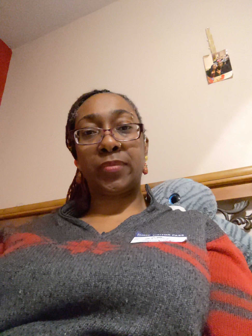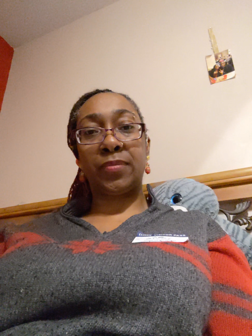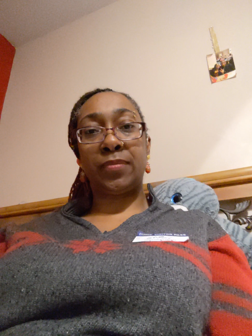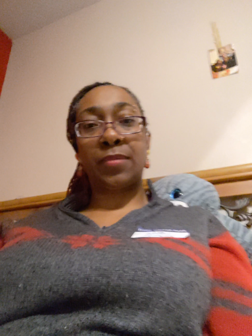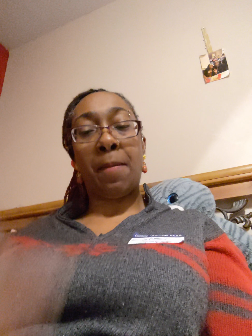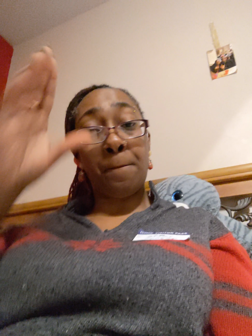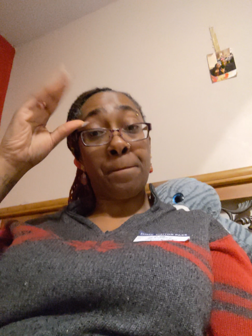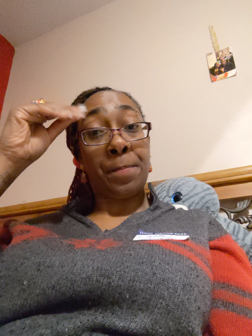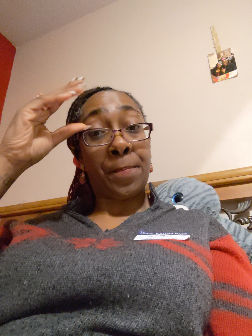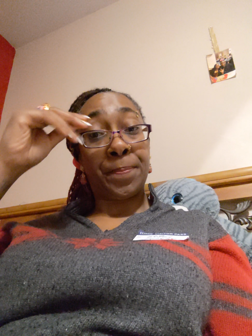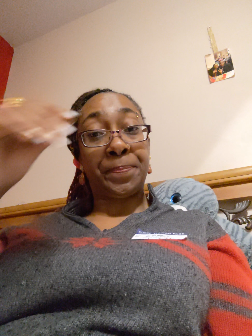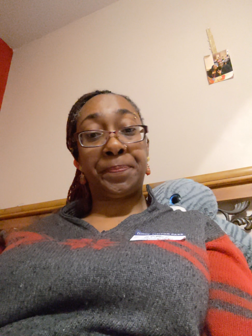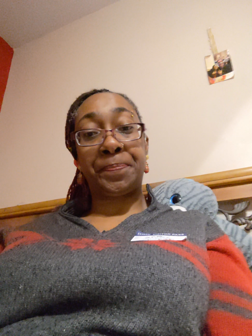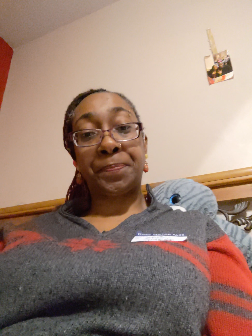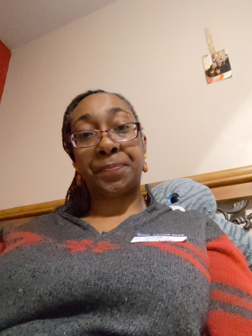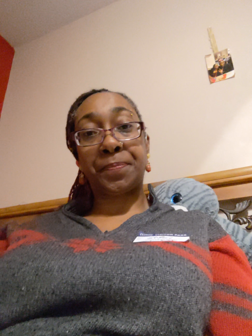boy